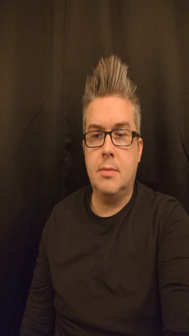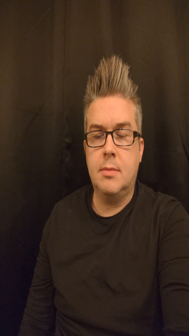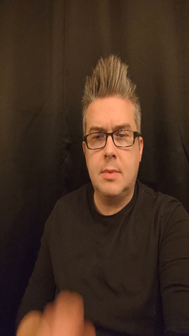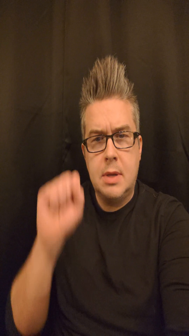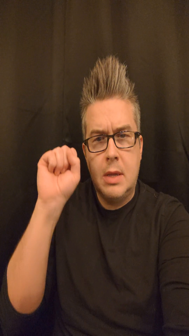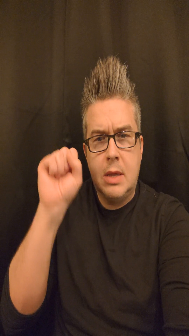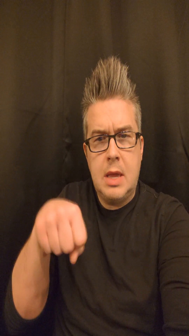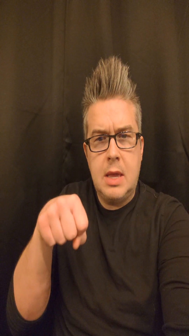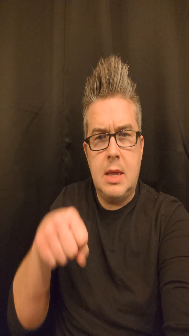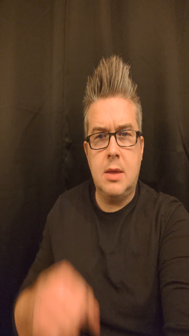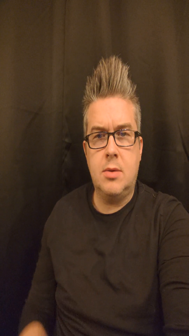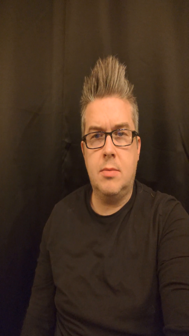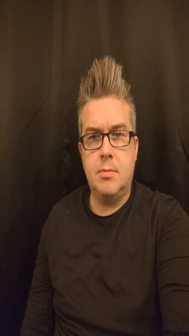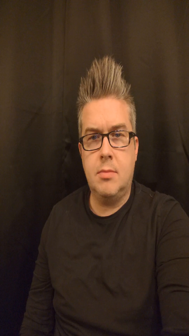can